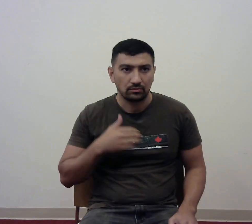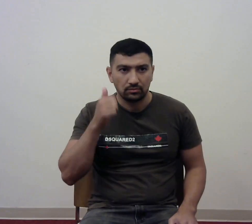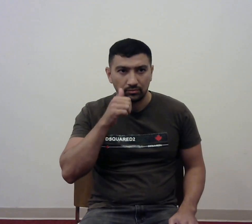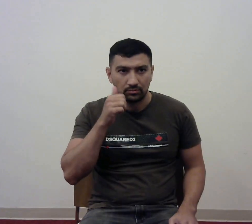sabah